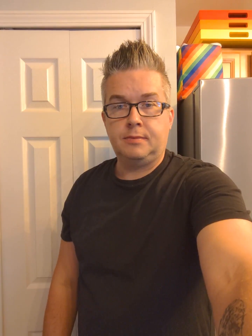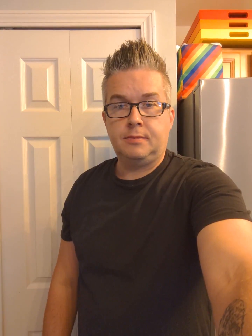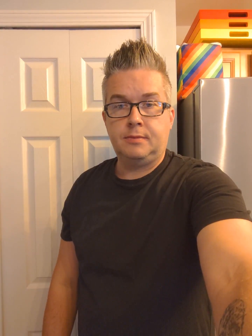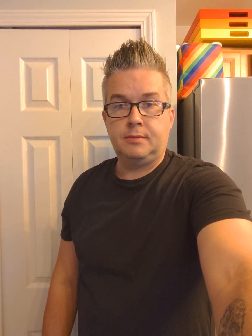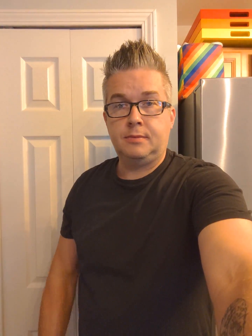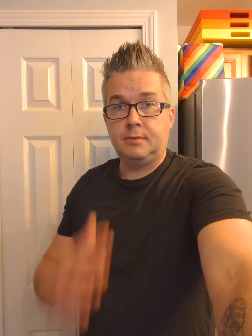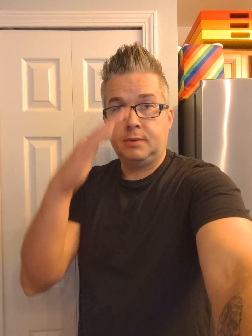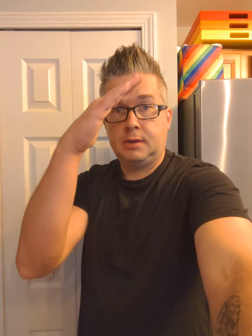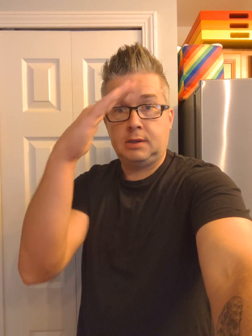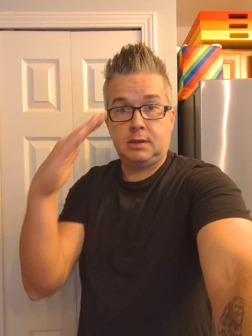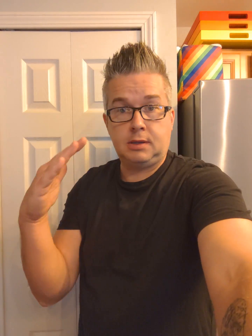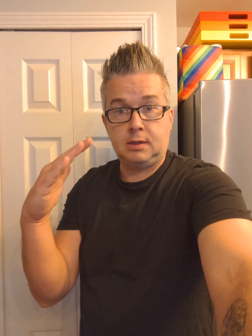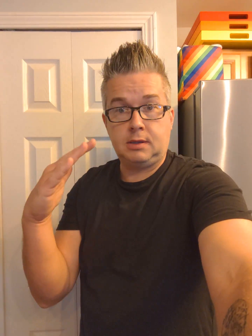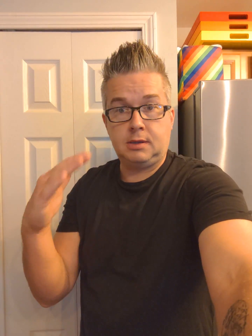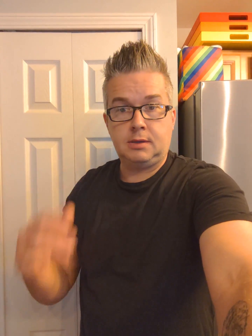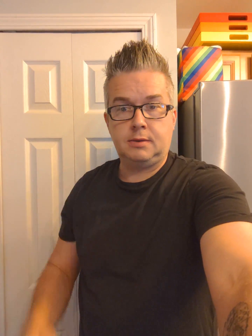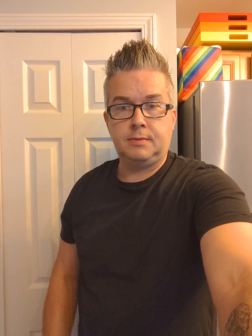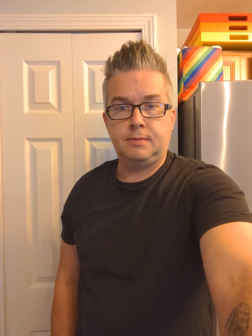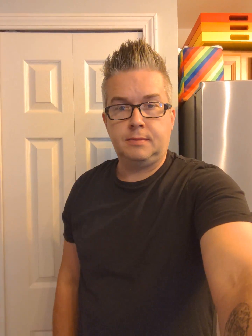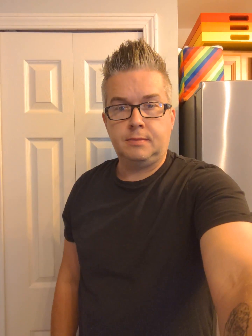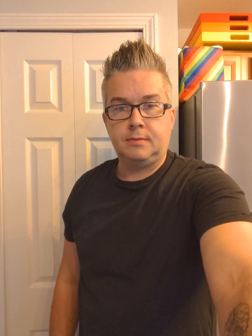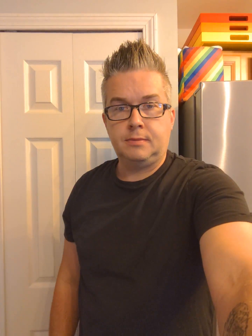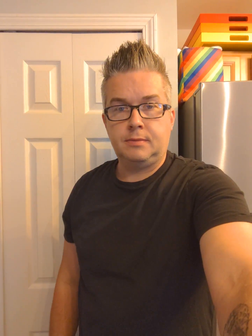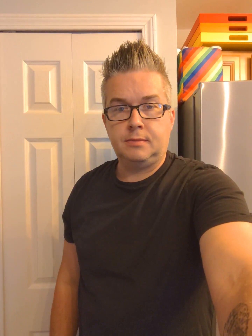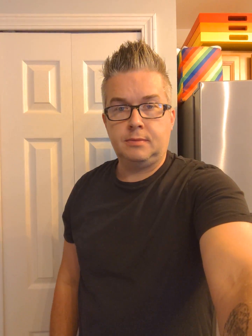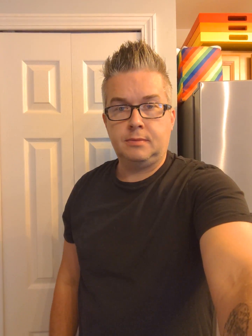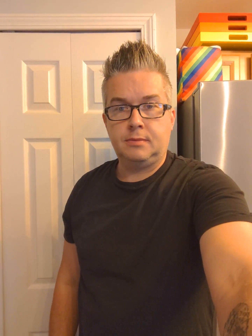roof